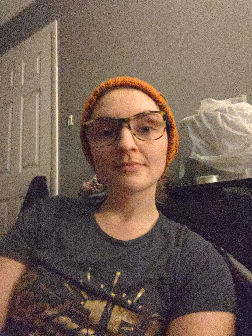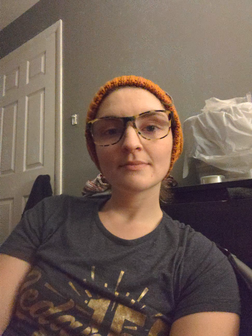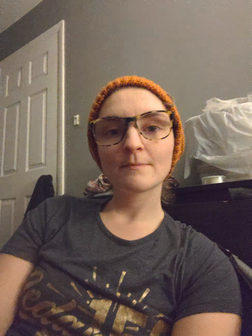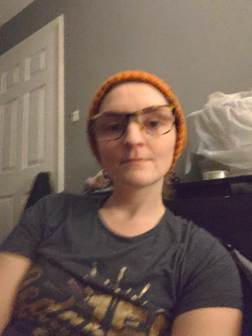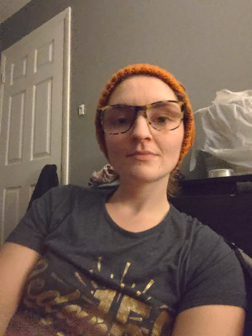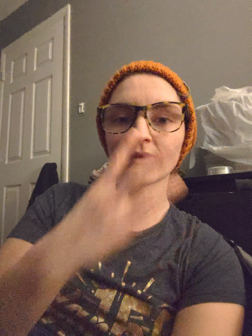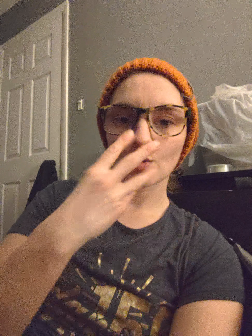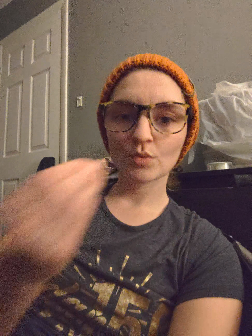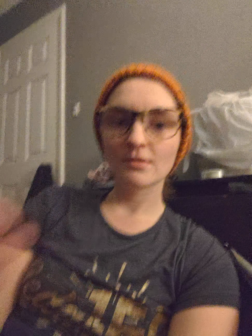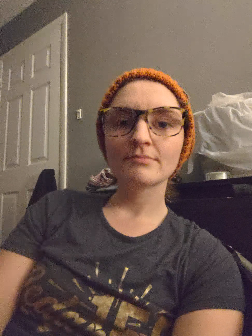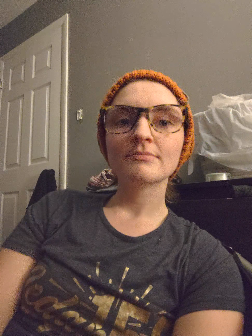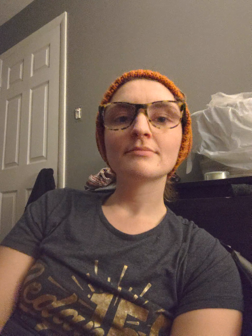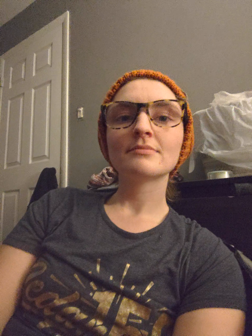wolf